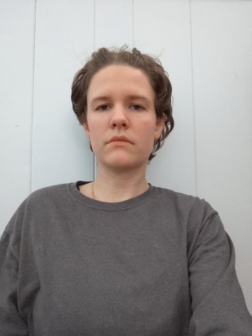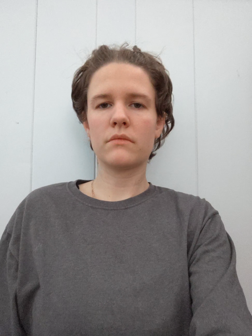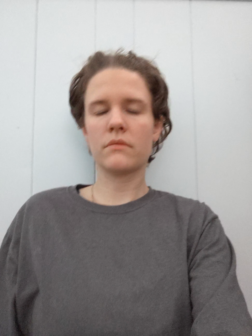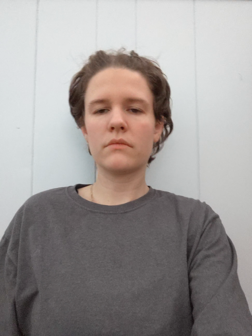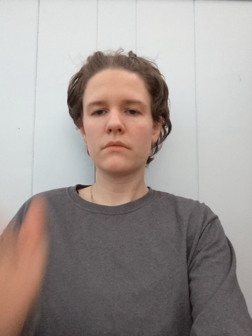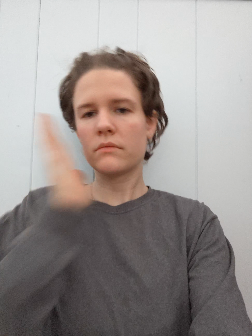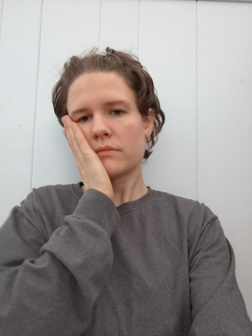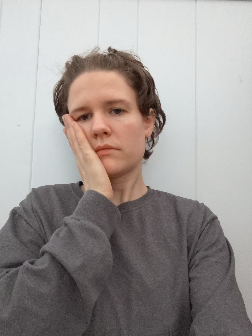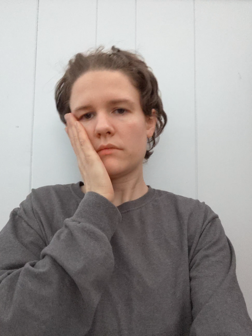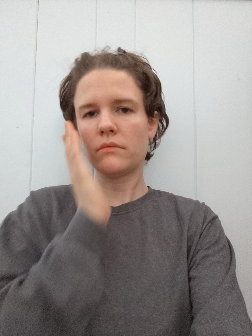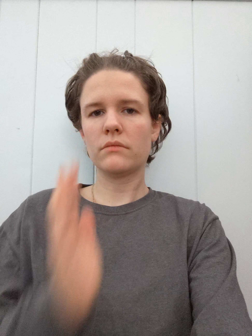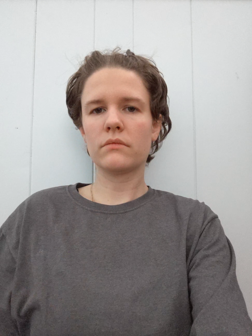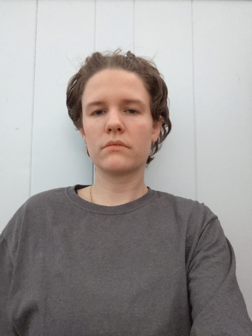bed